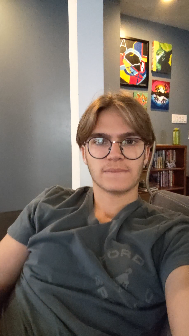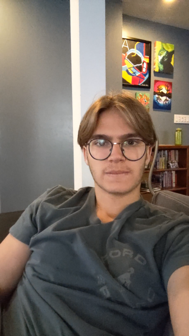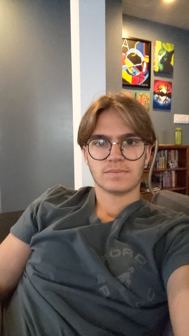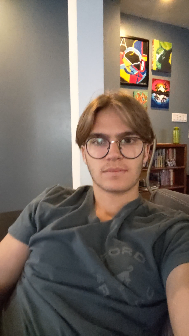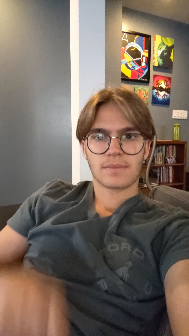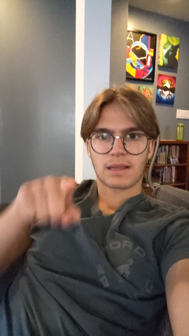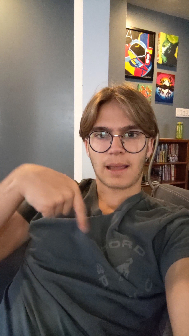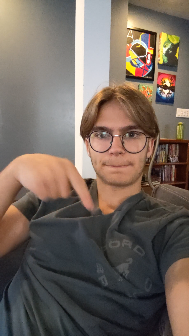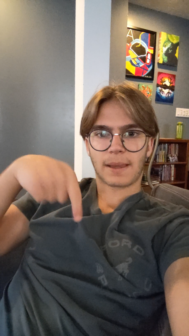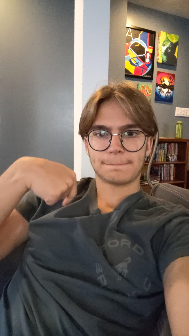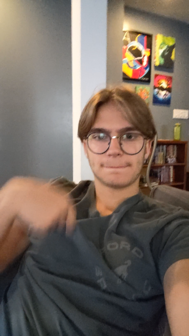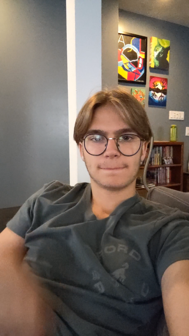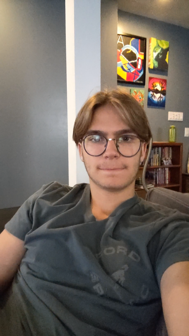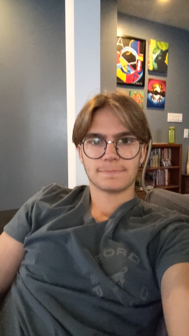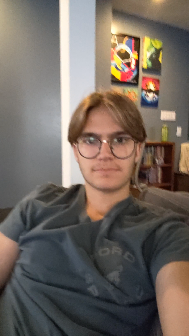flip-flop